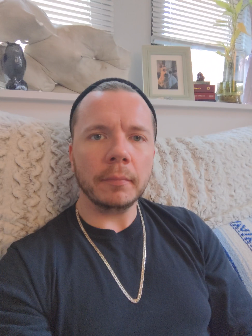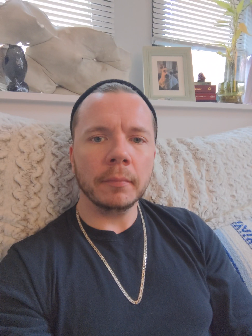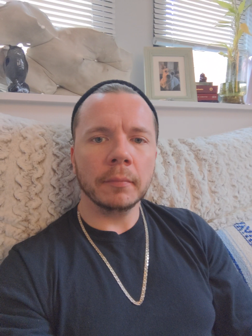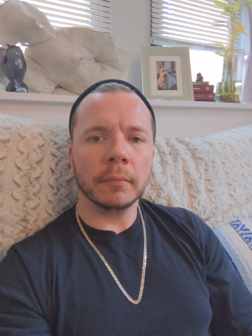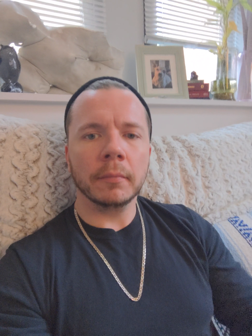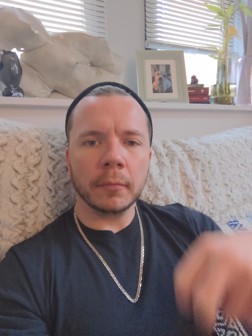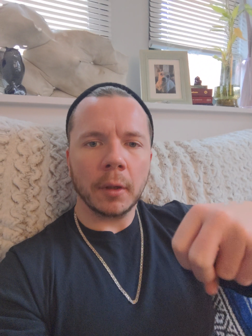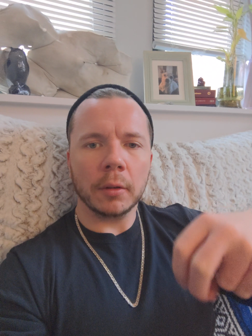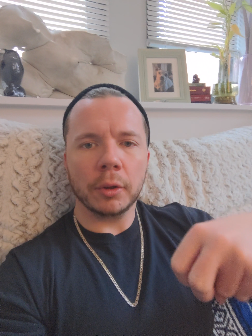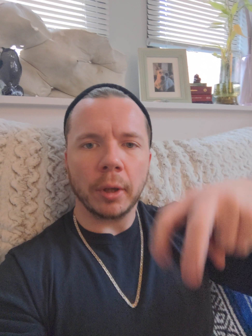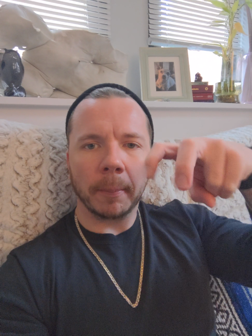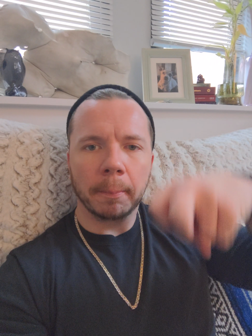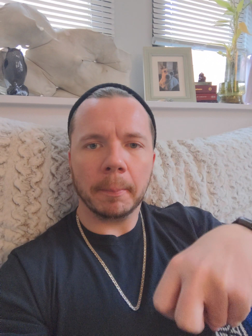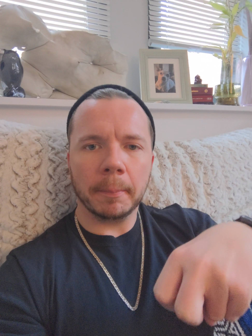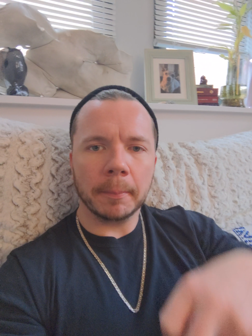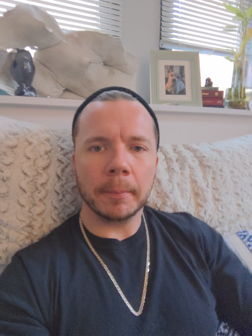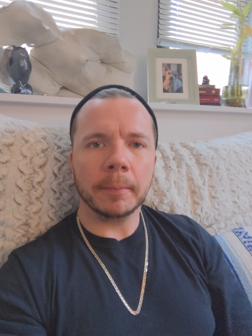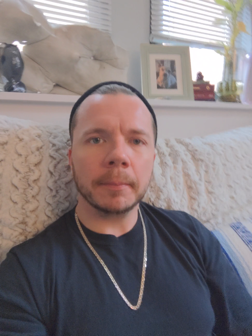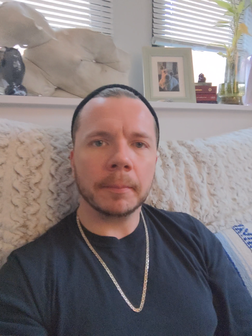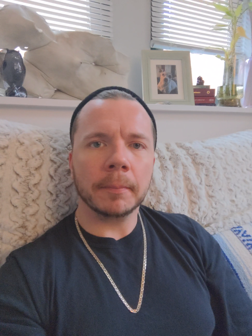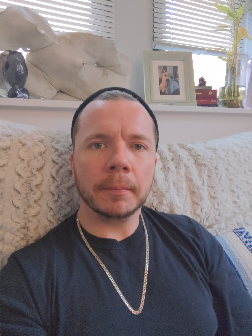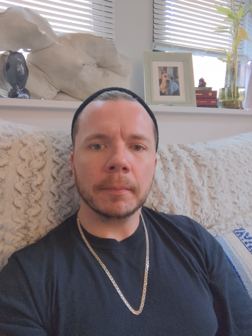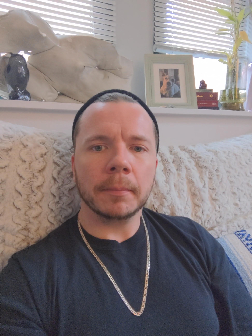jump